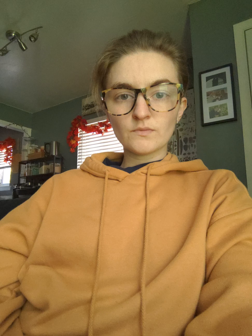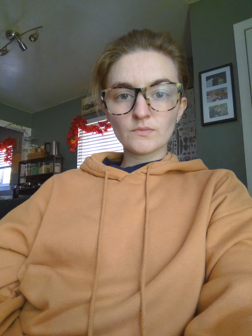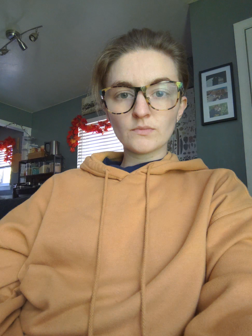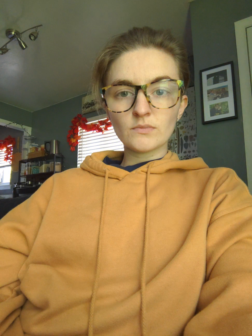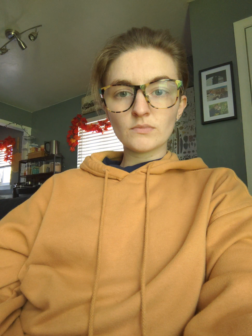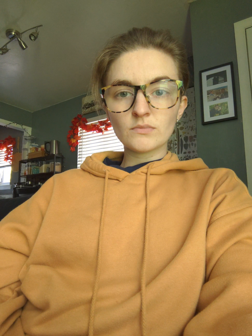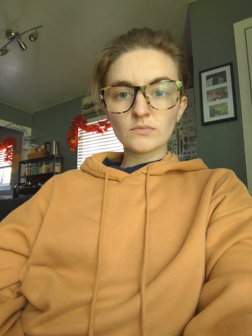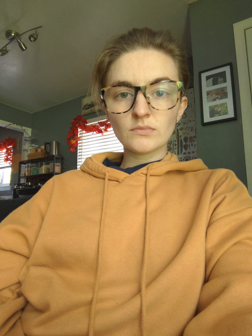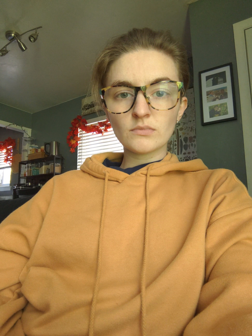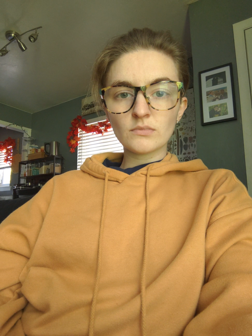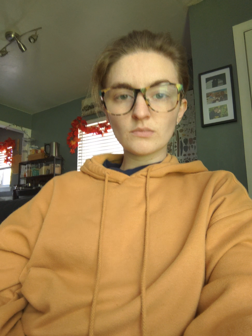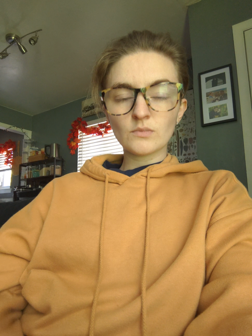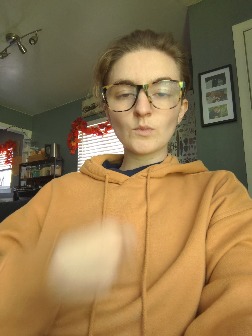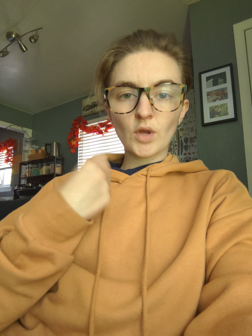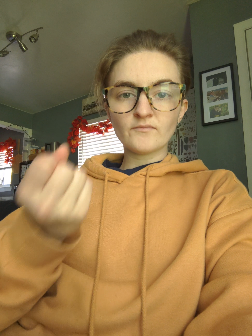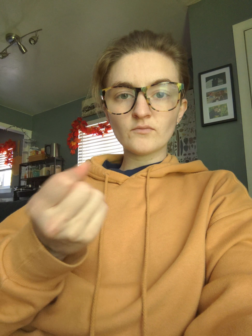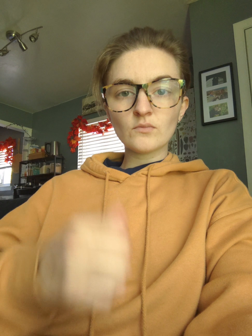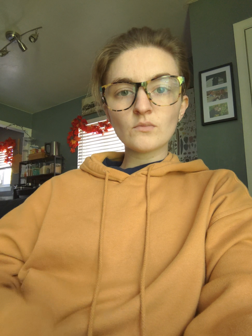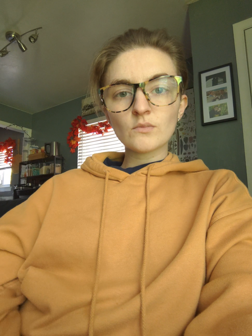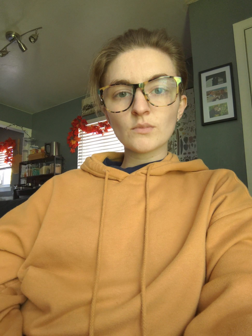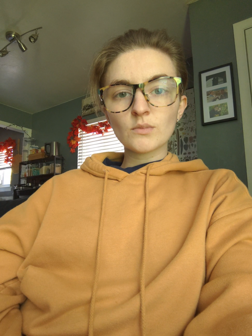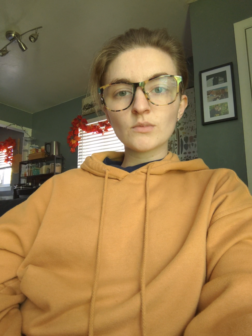drive